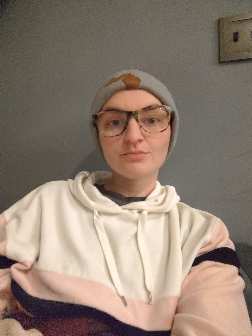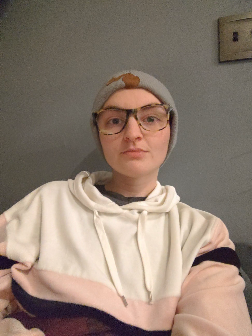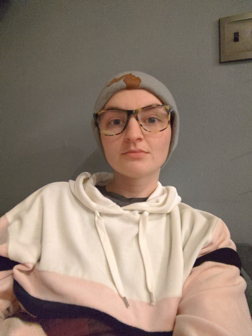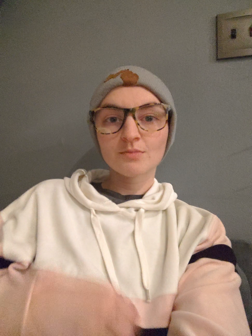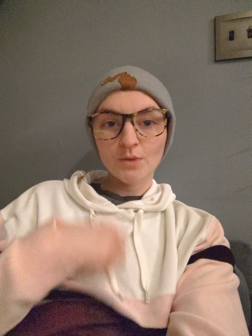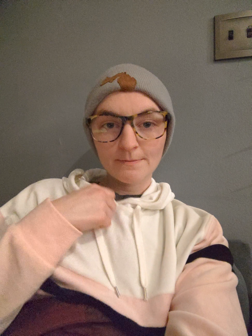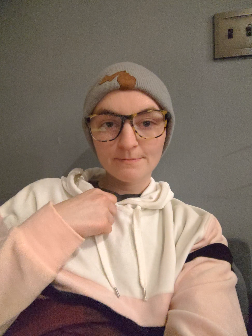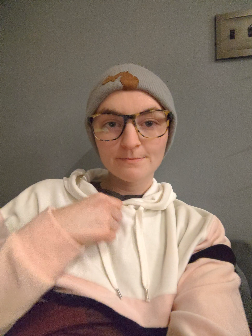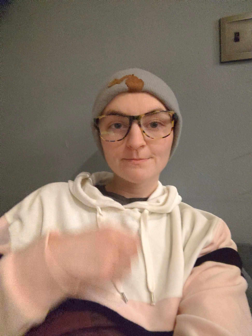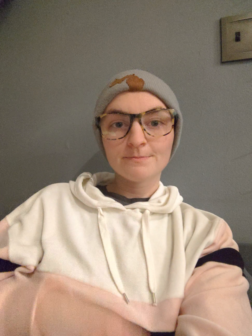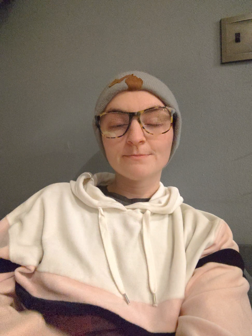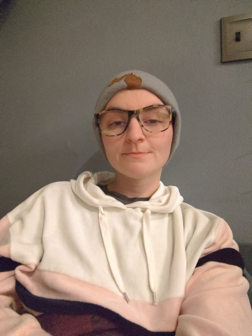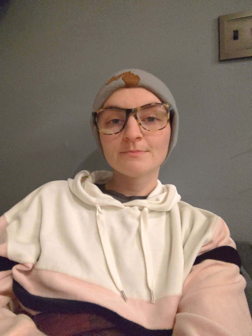zipper